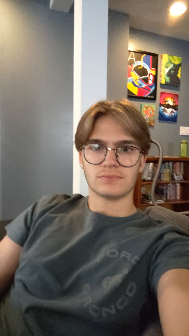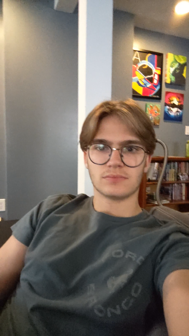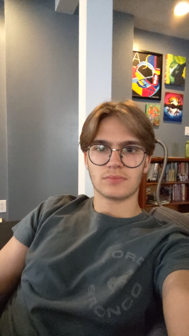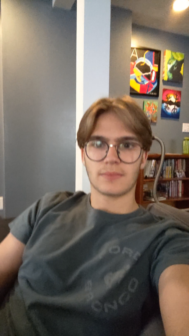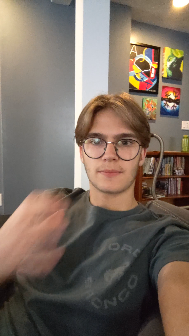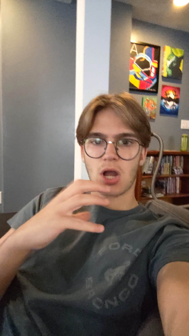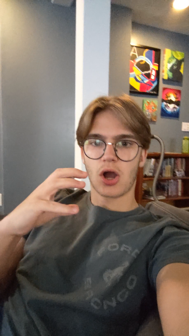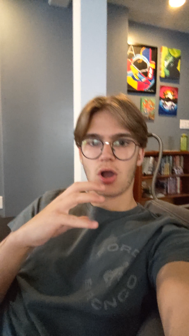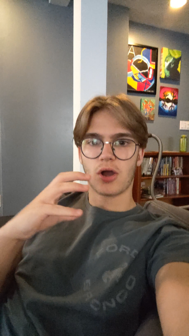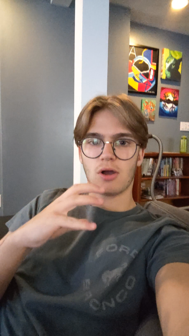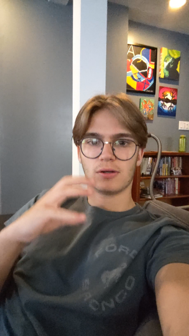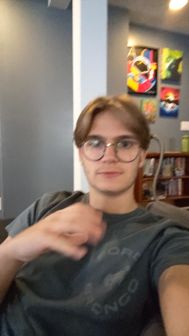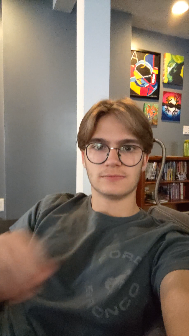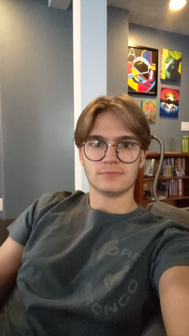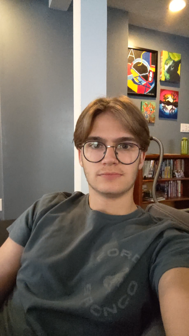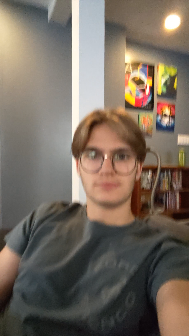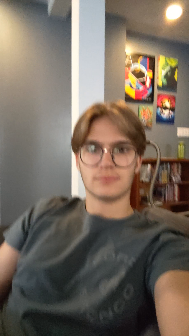ball